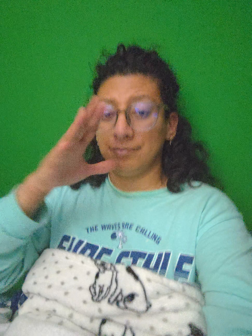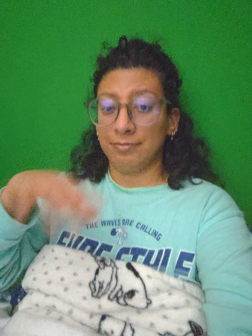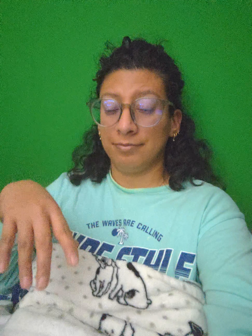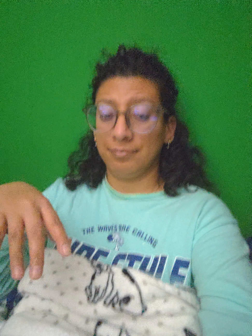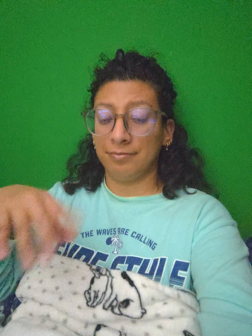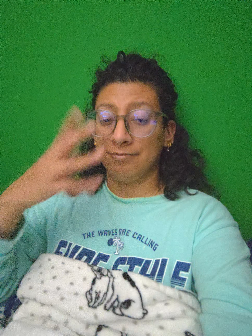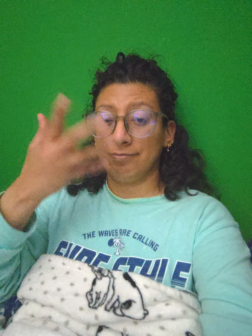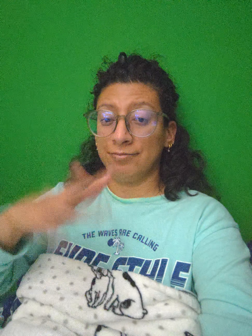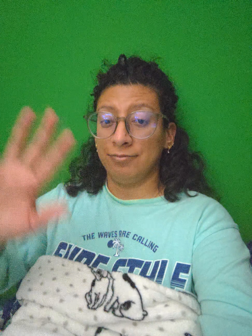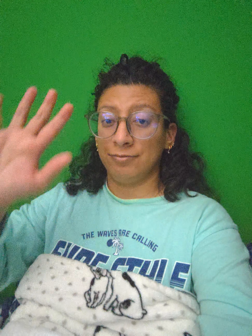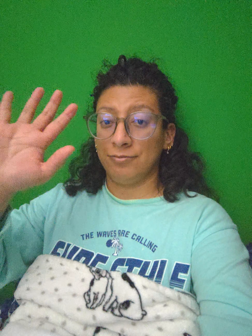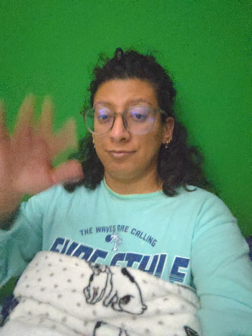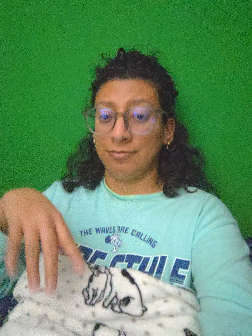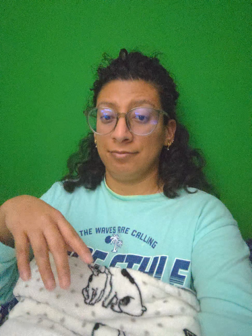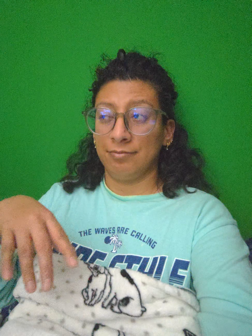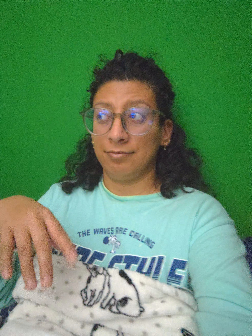finish